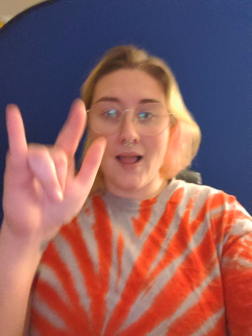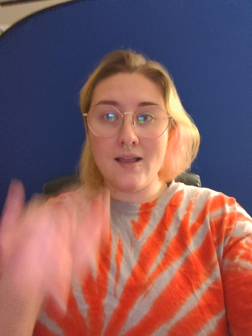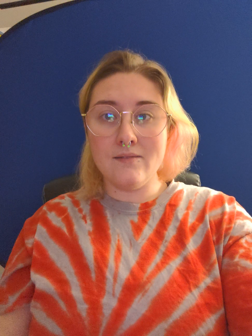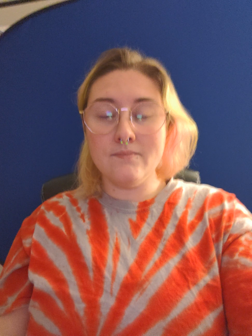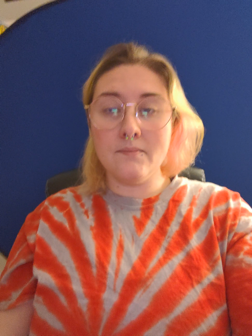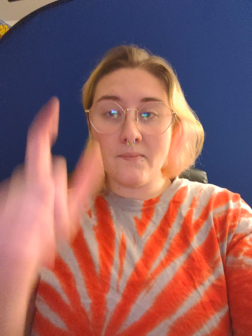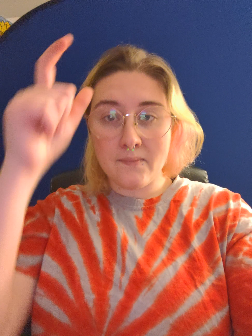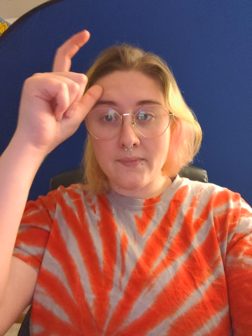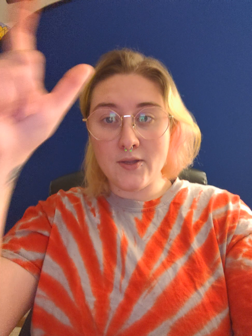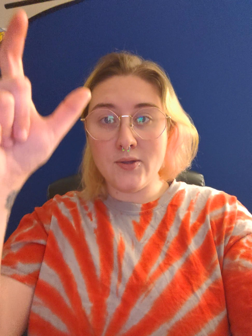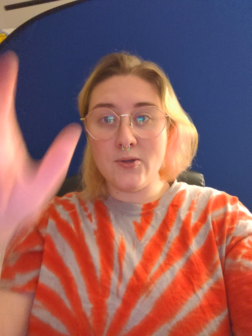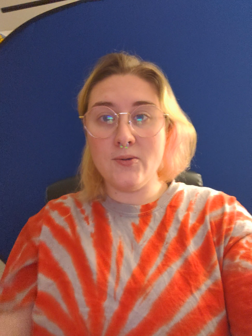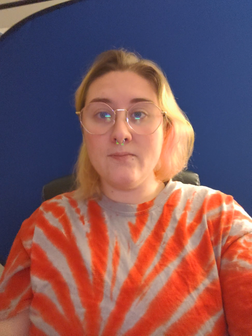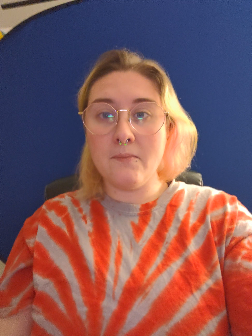moon